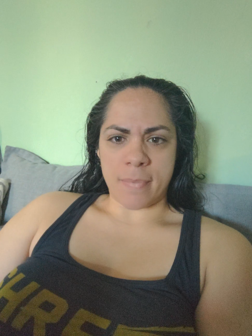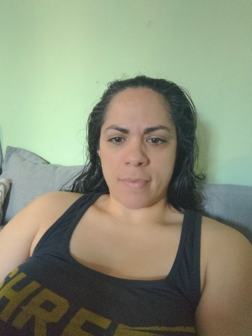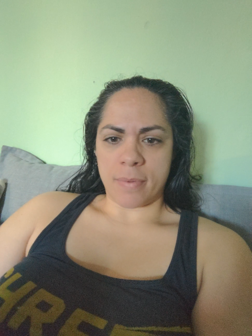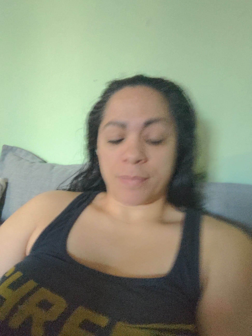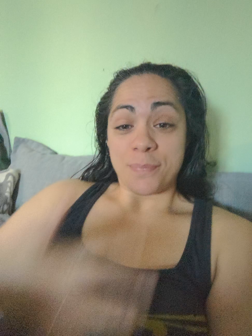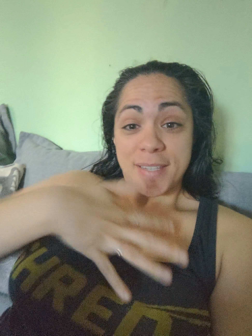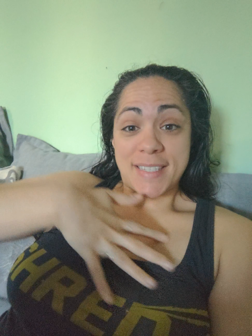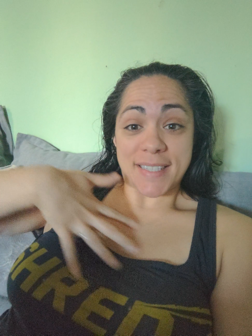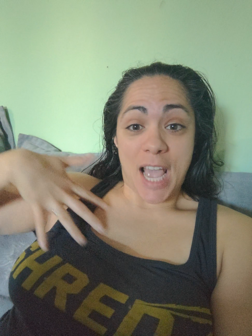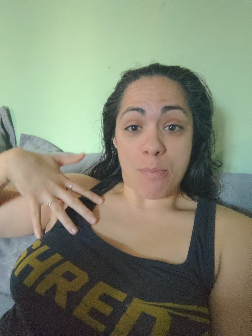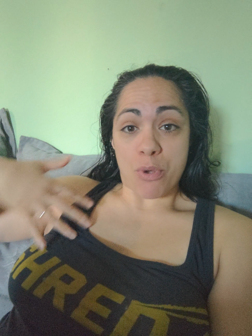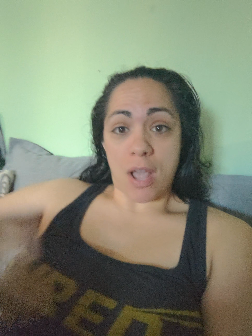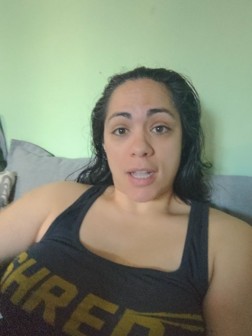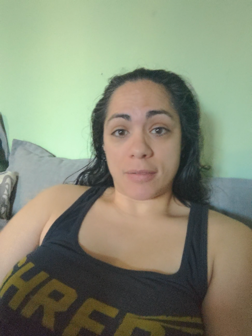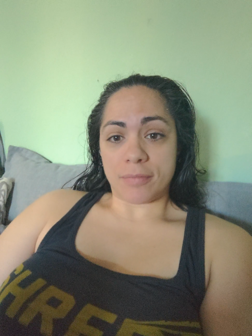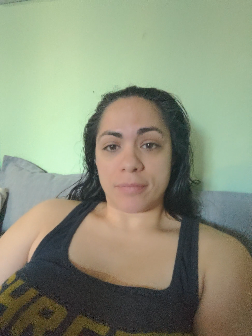zebra